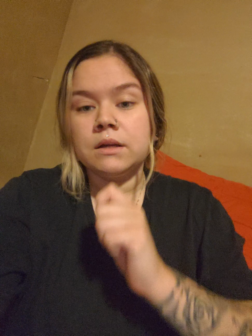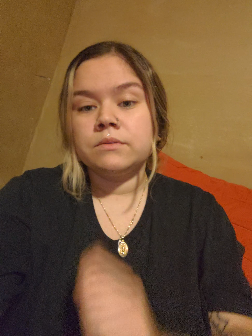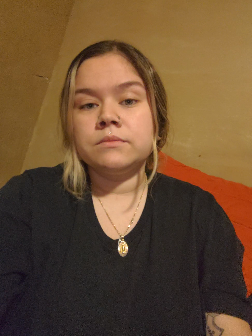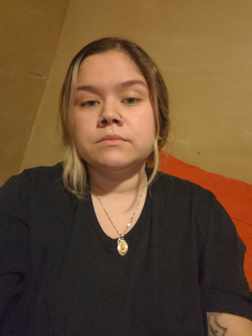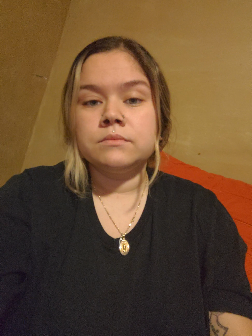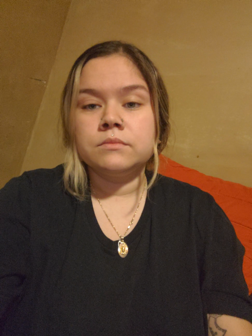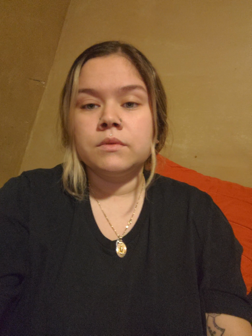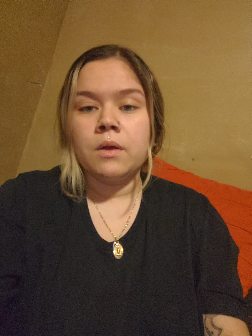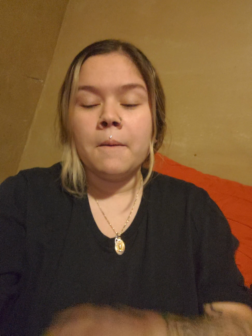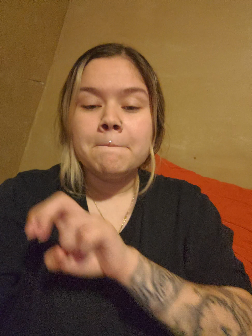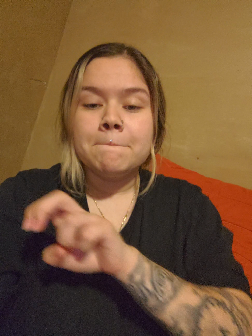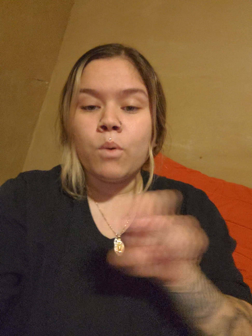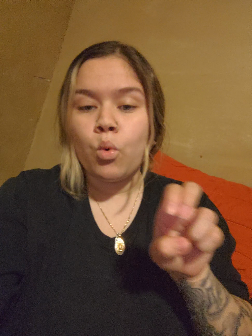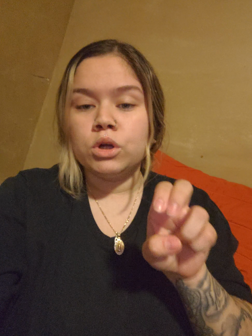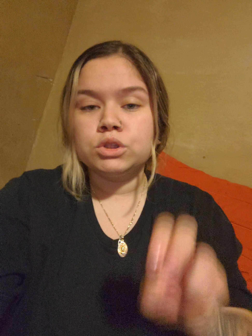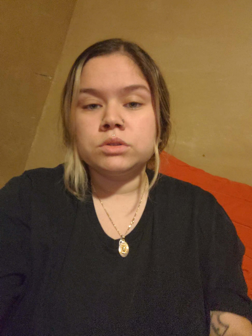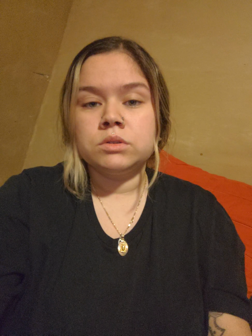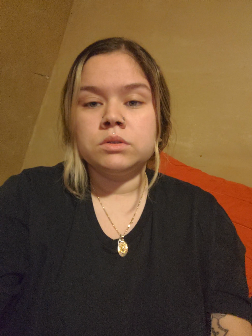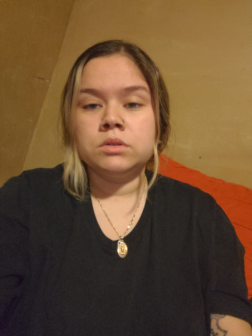porch